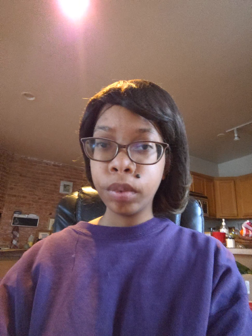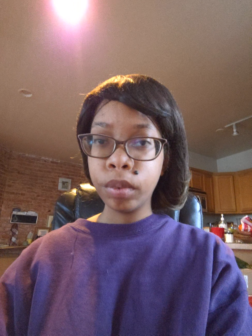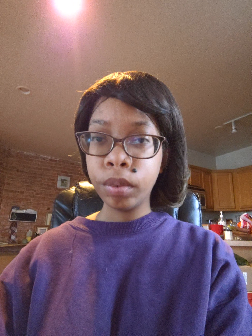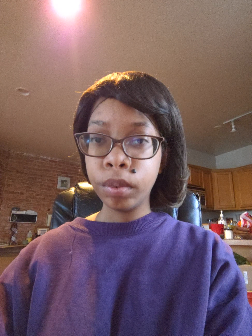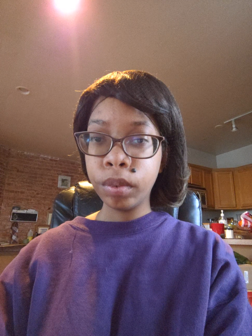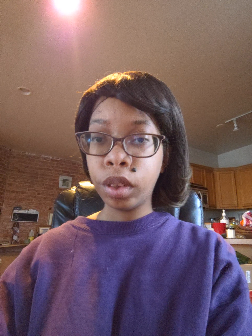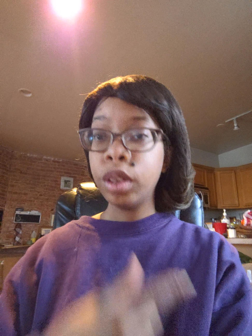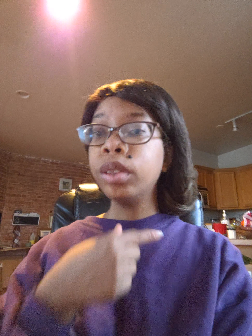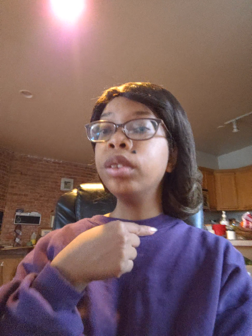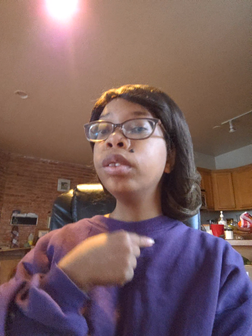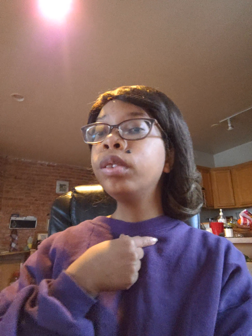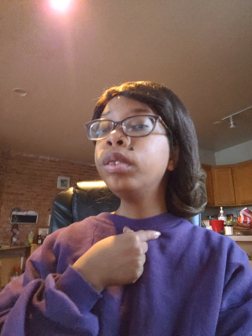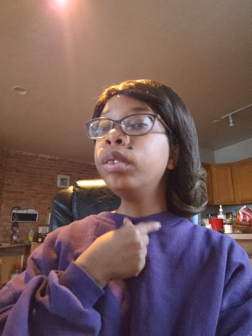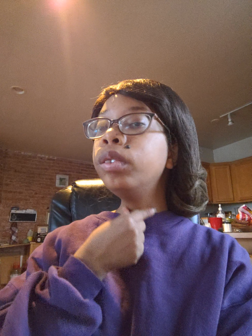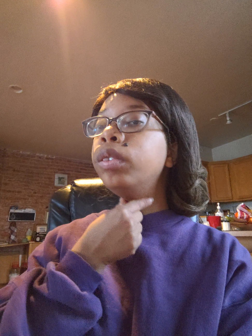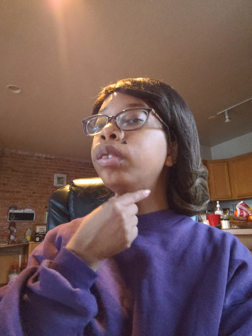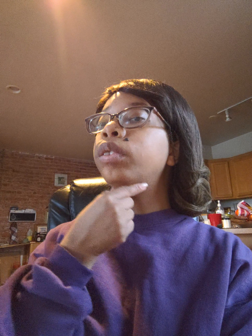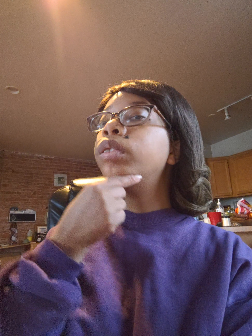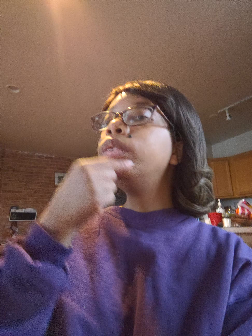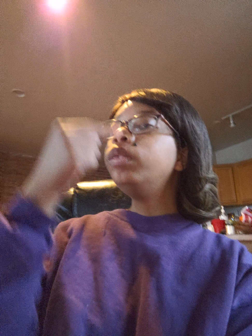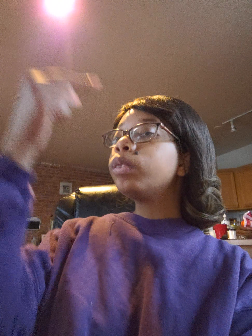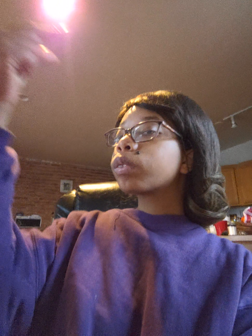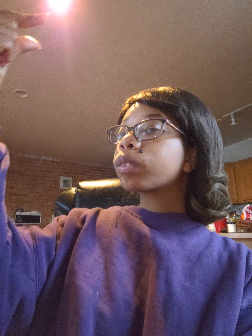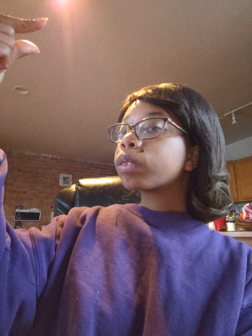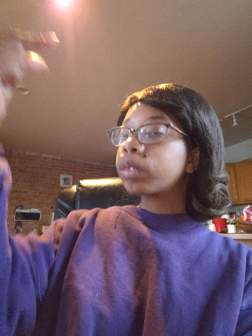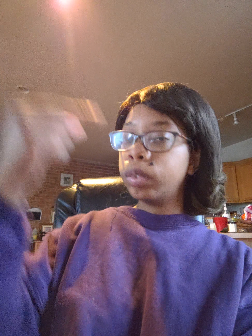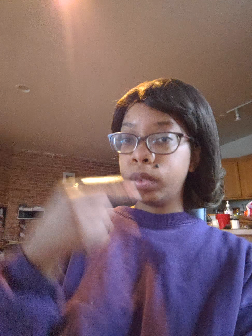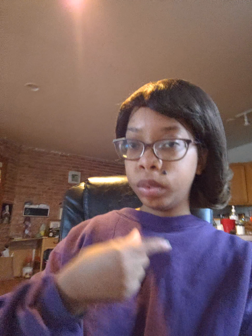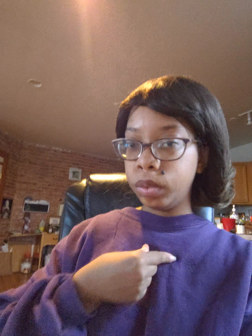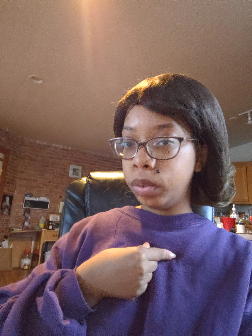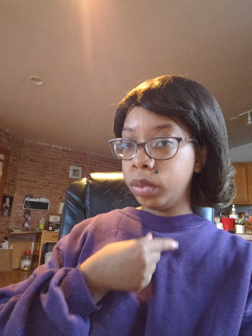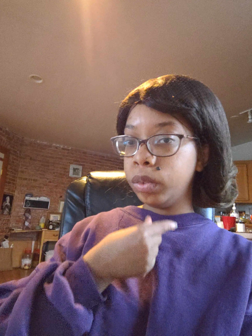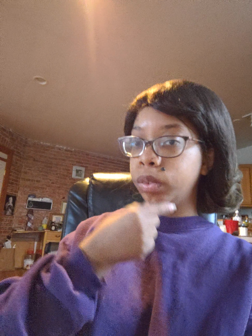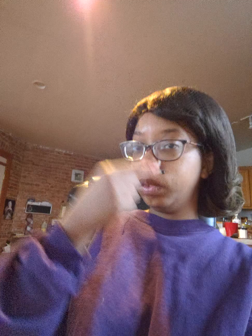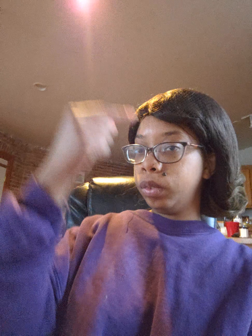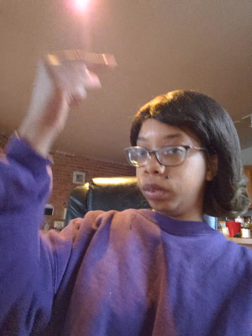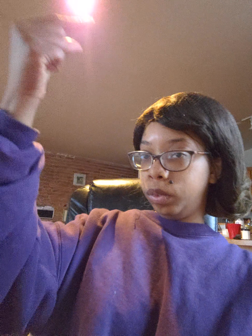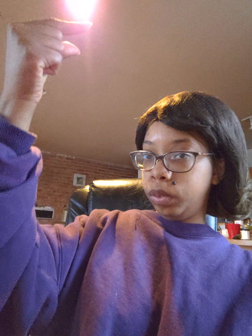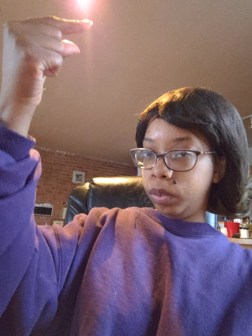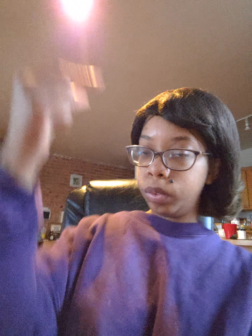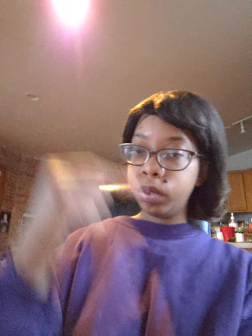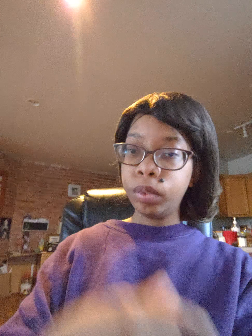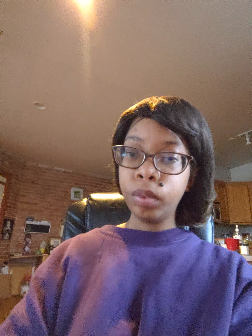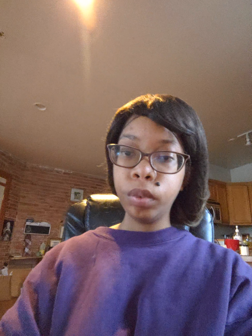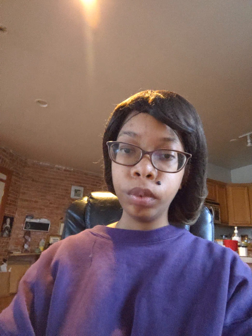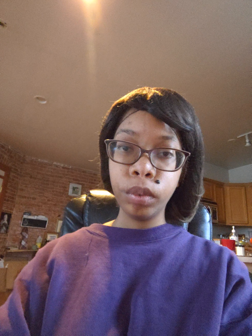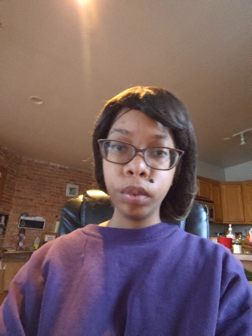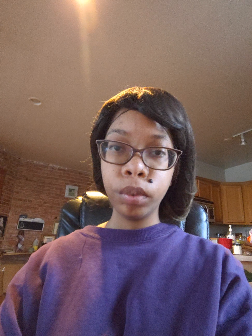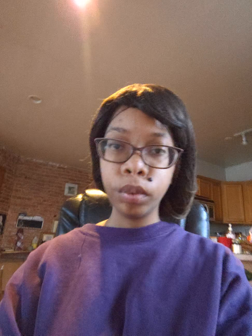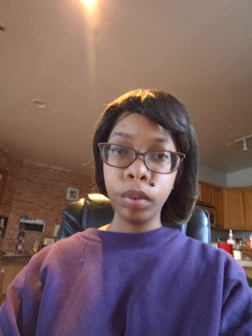giraffe